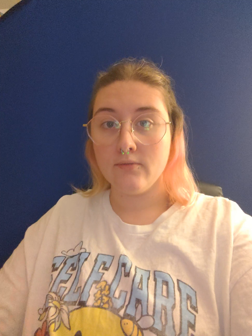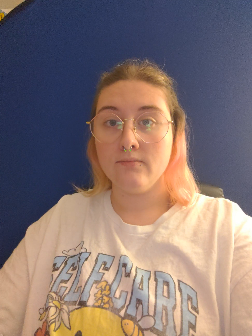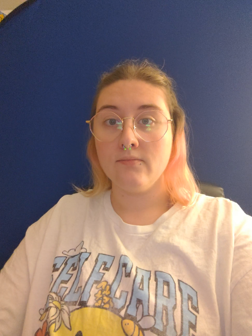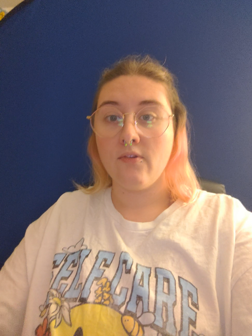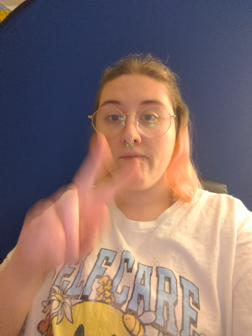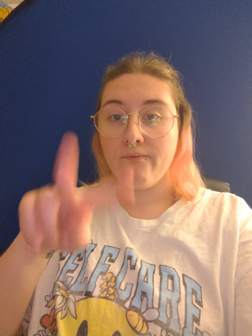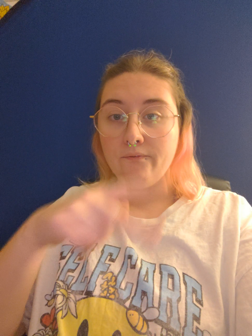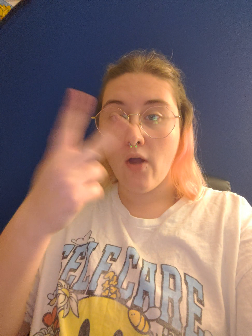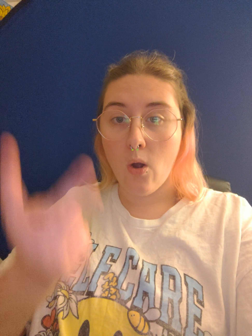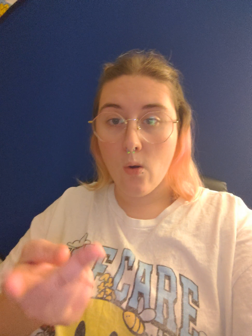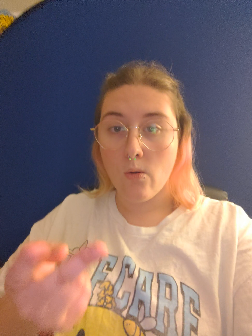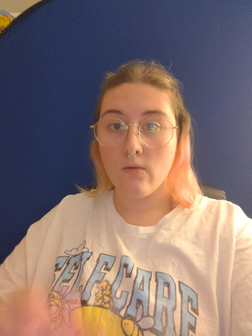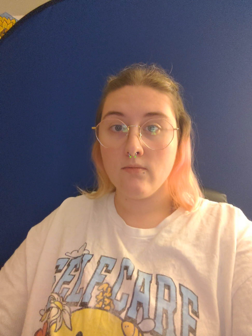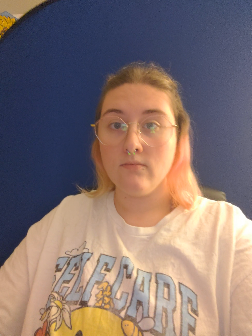fall